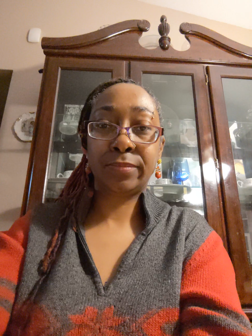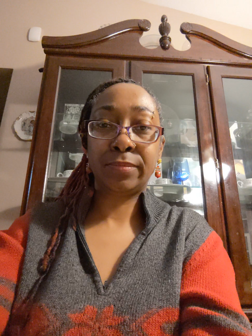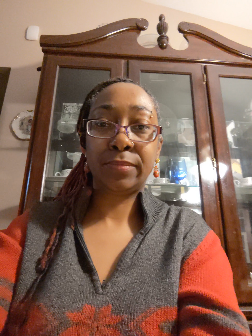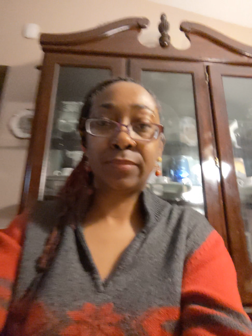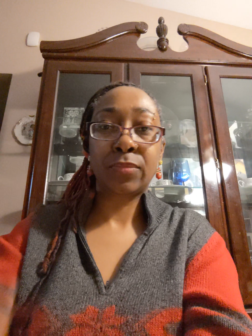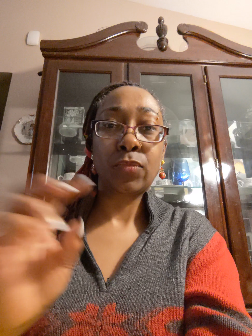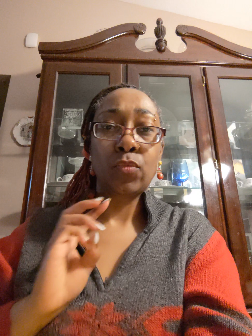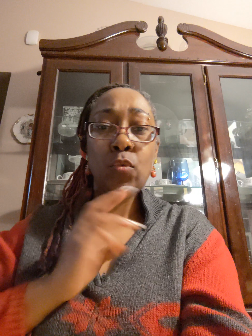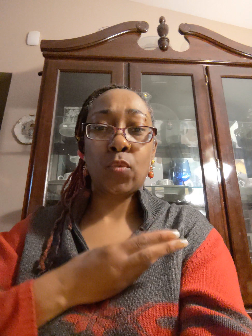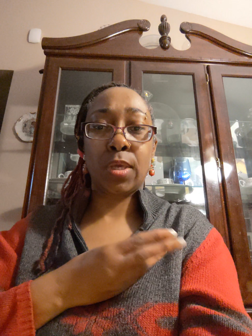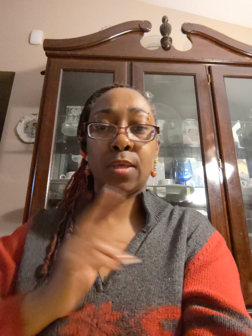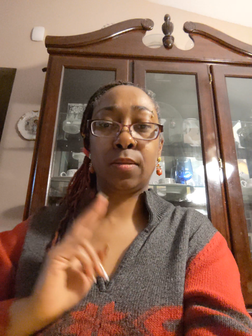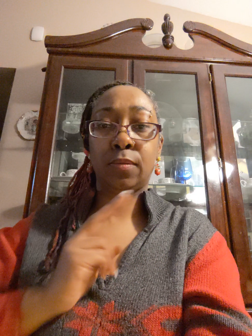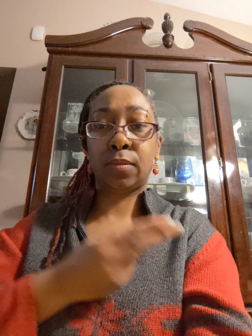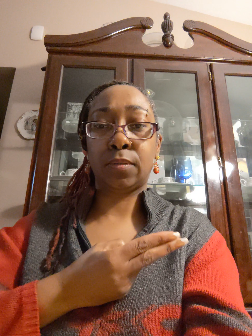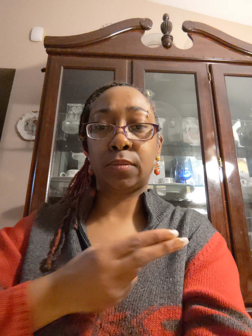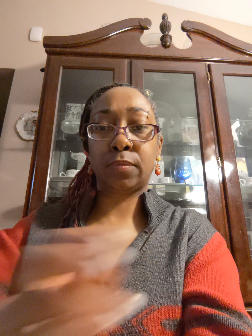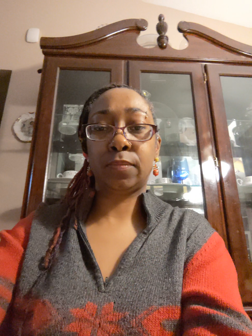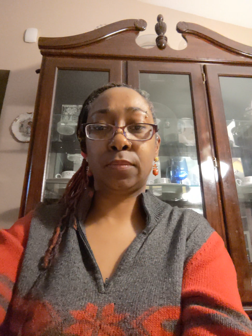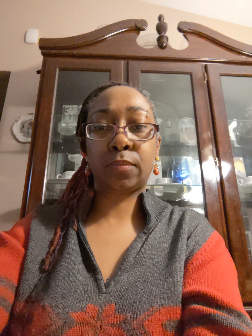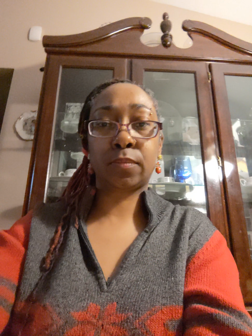we